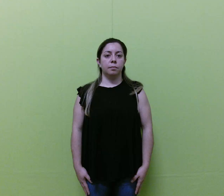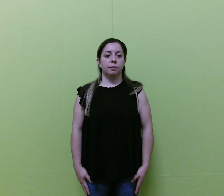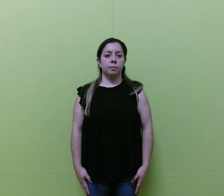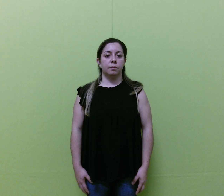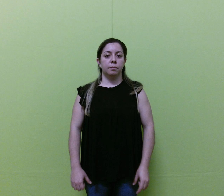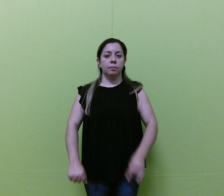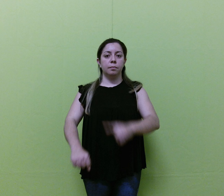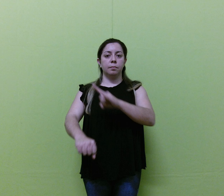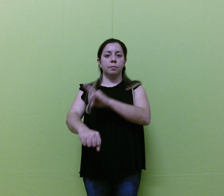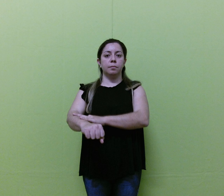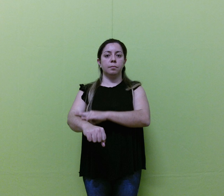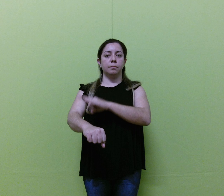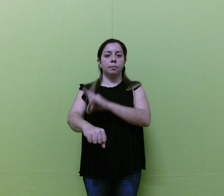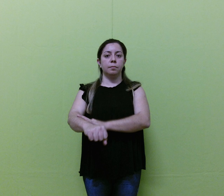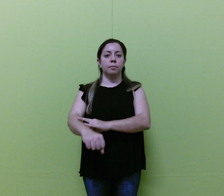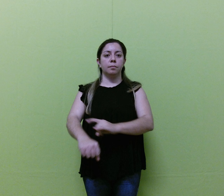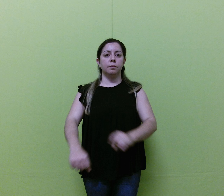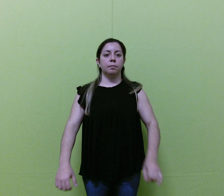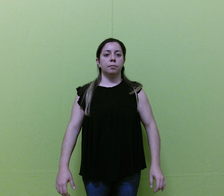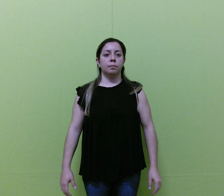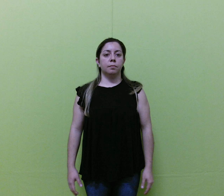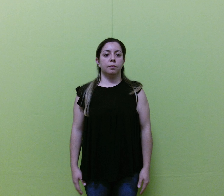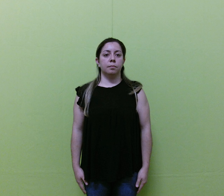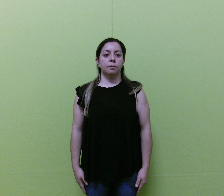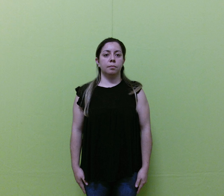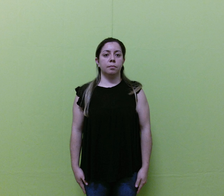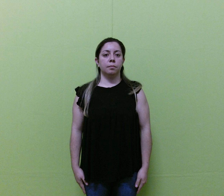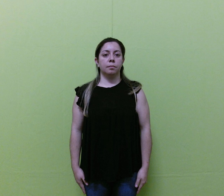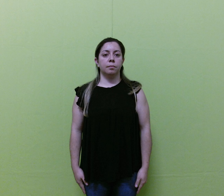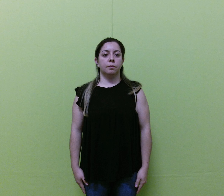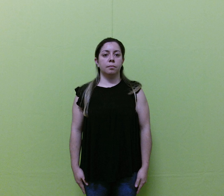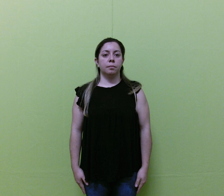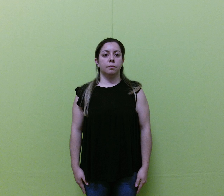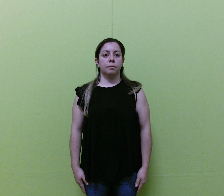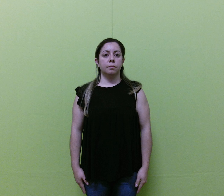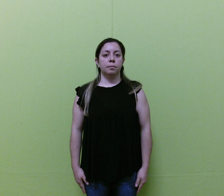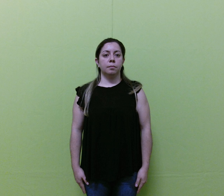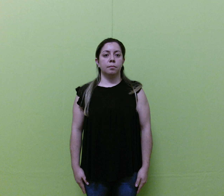banheiro